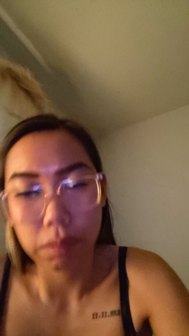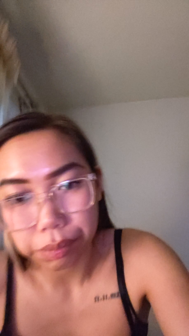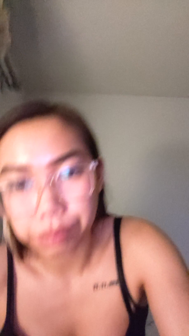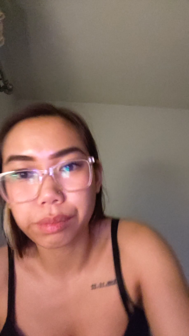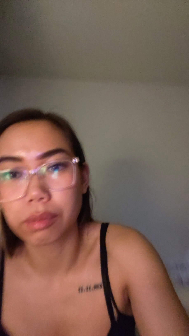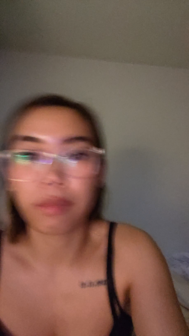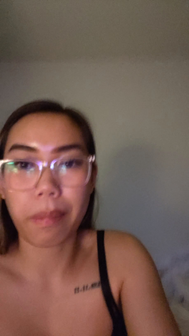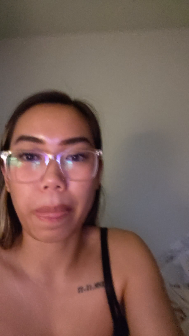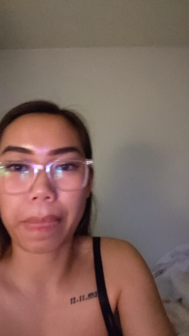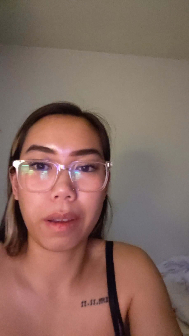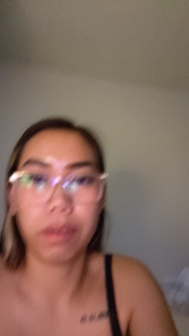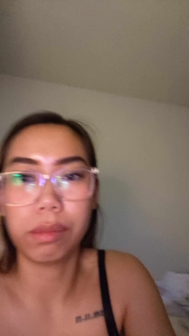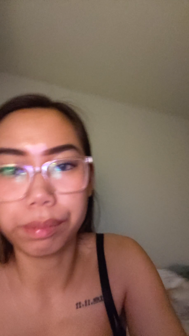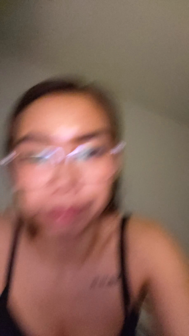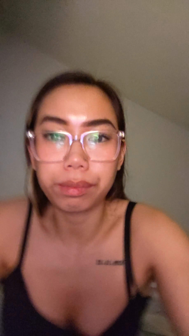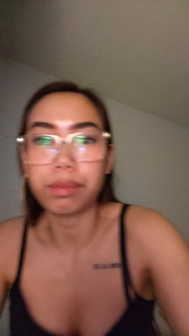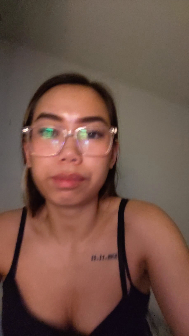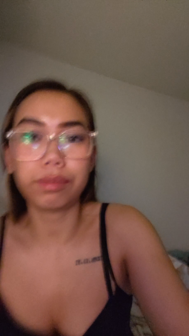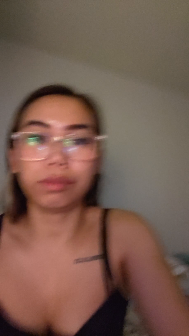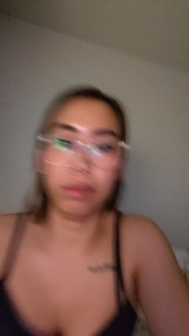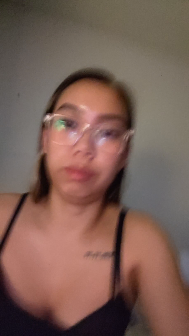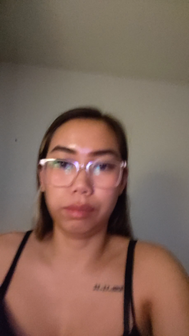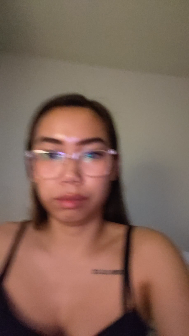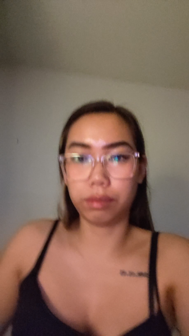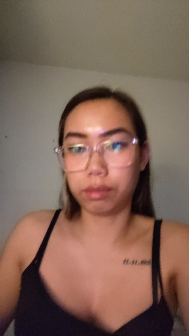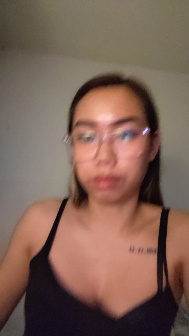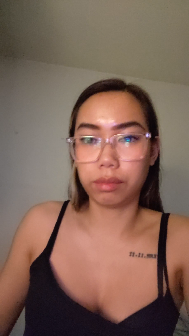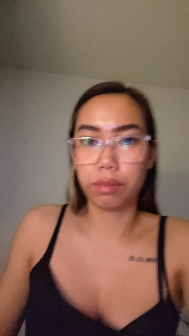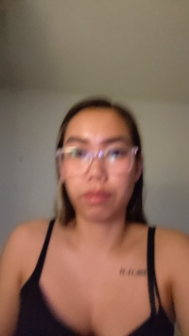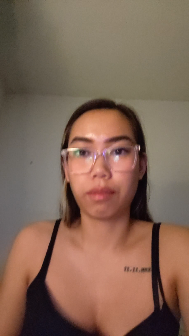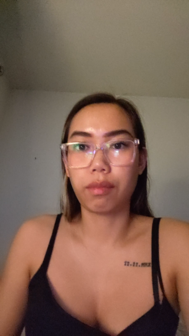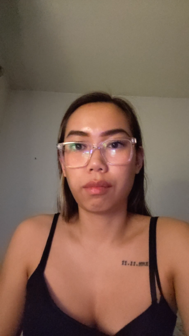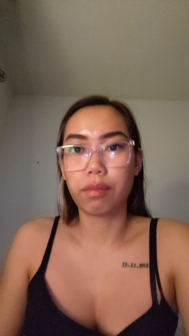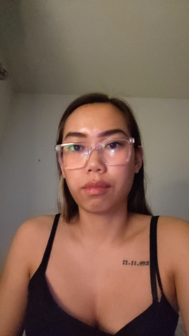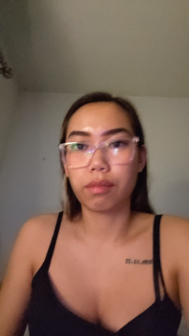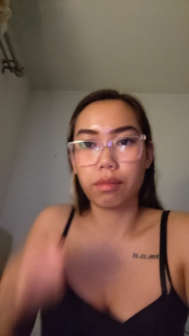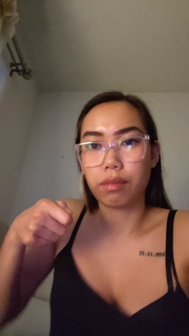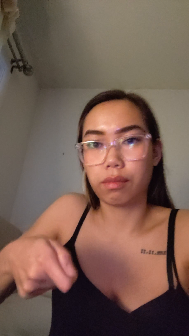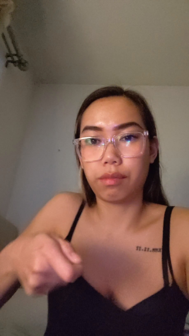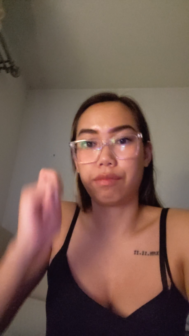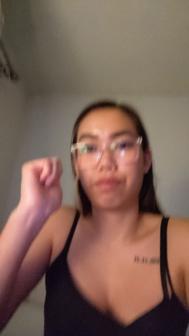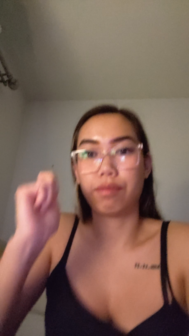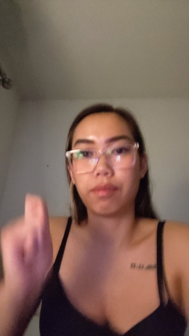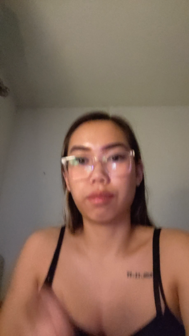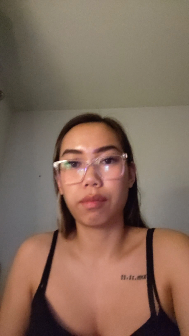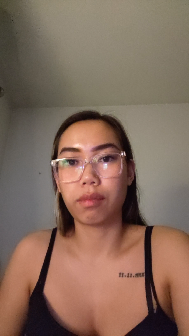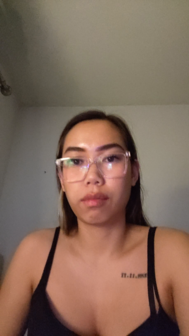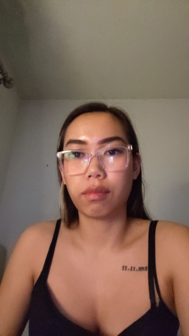shovel